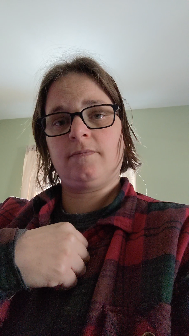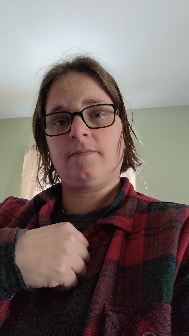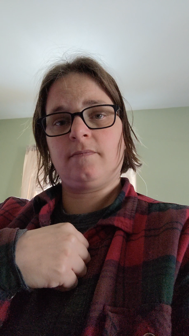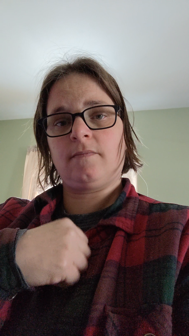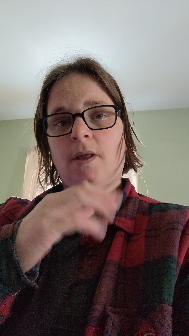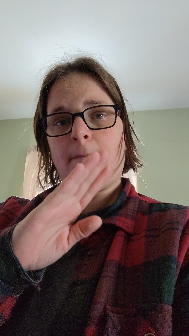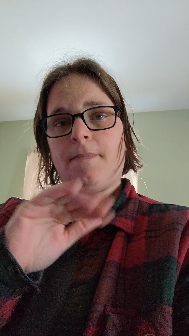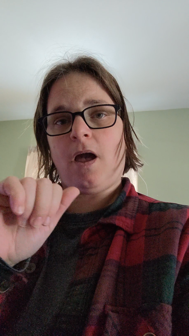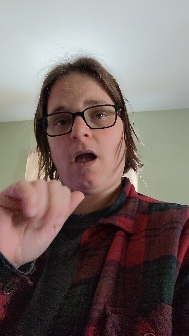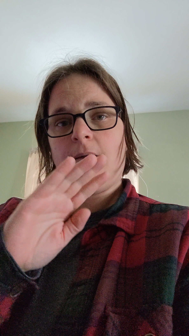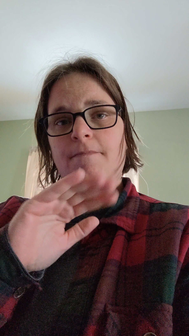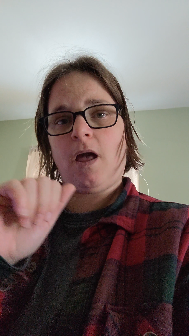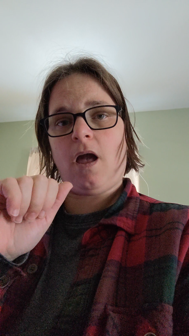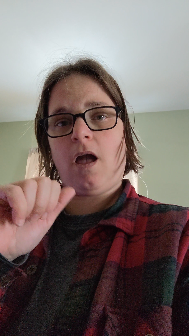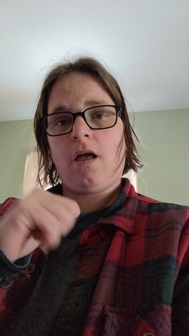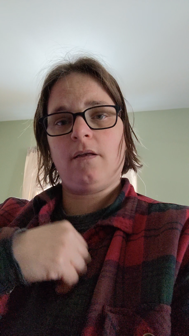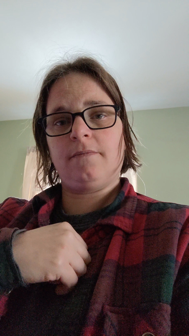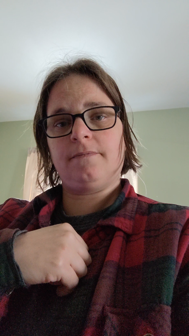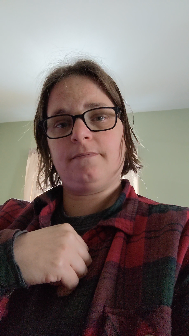baa baa